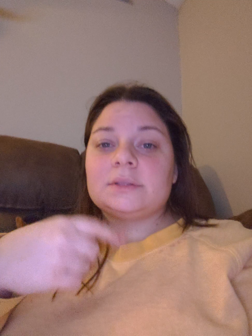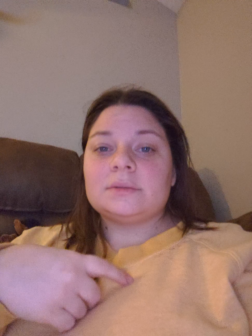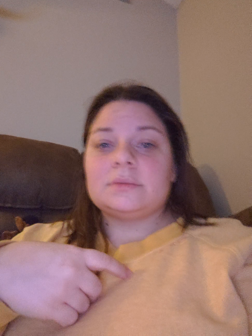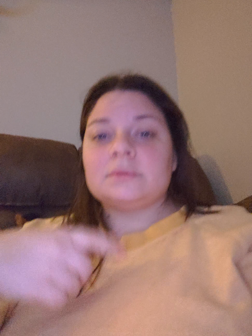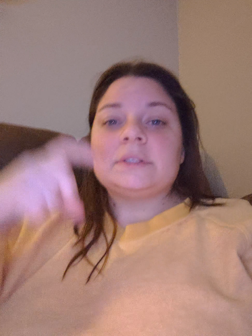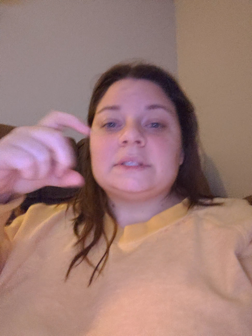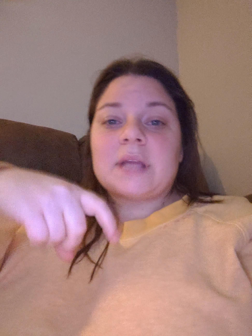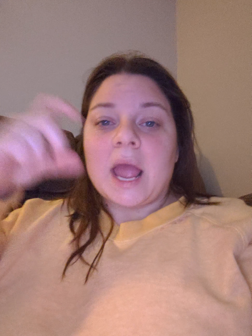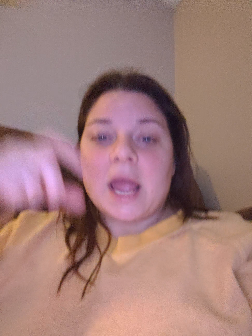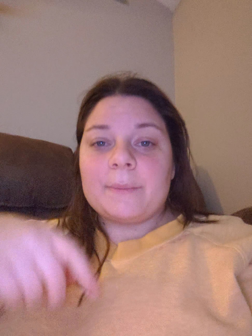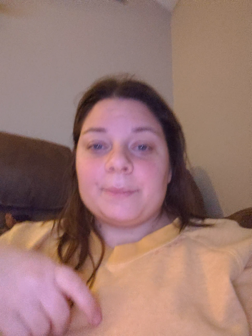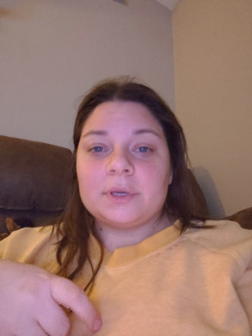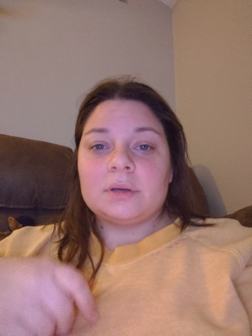time